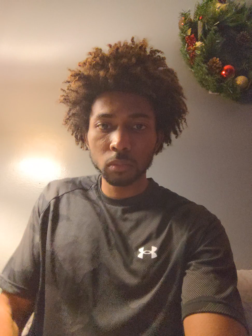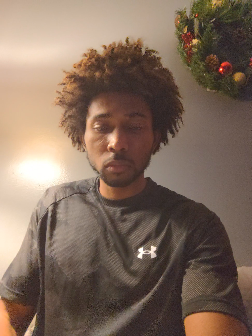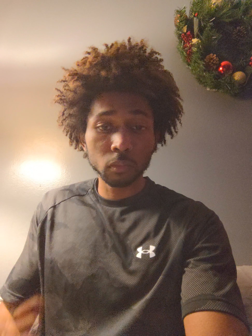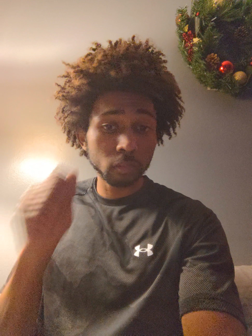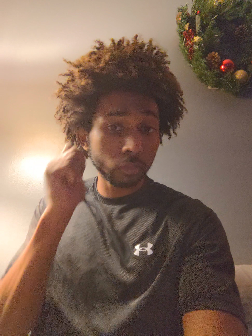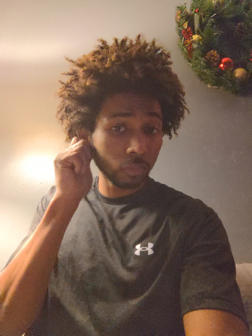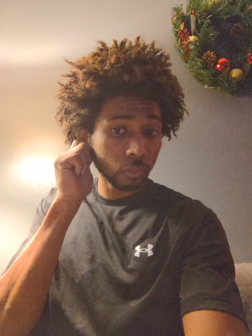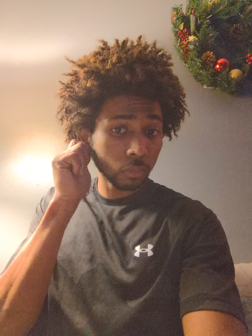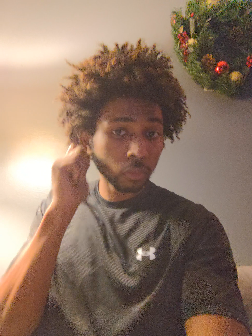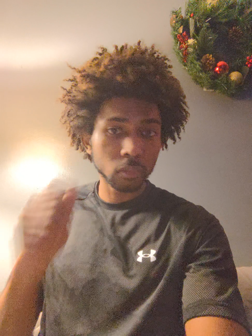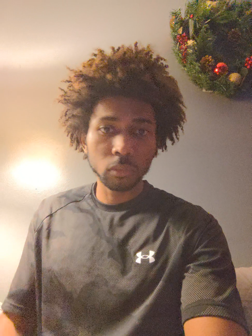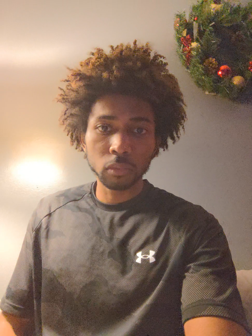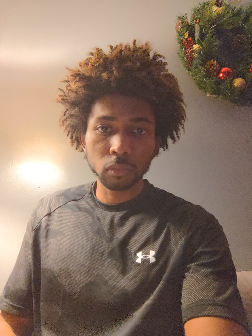ear